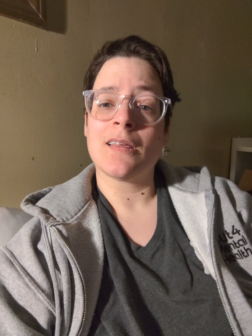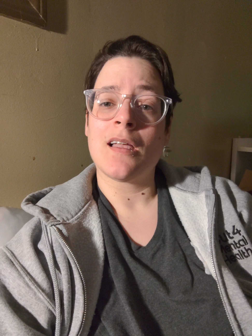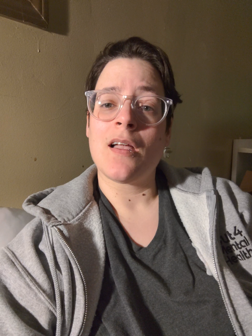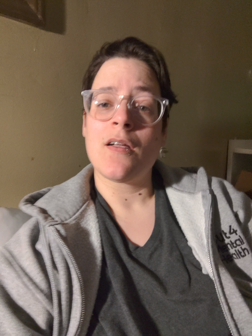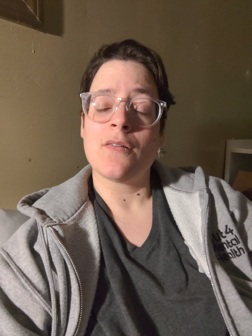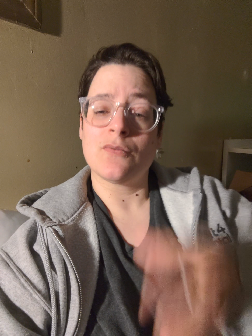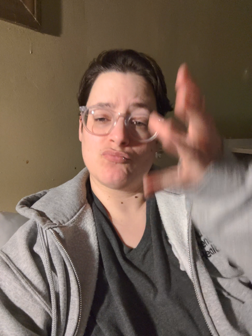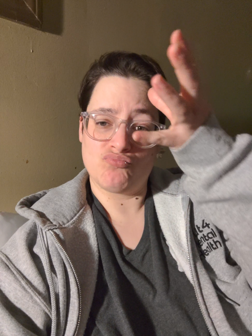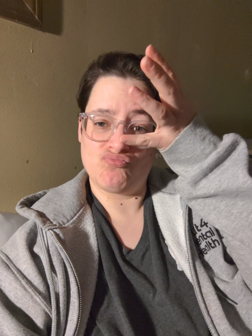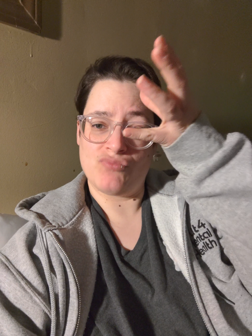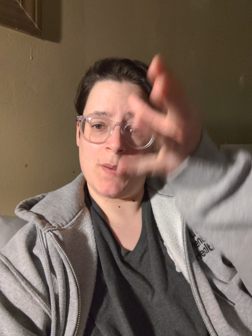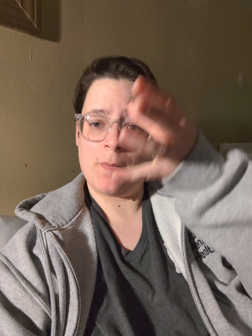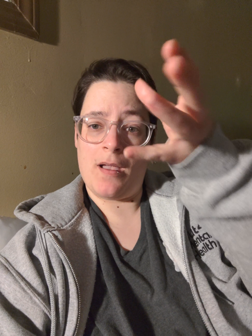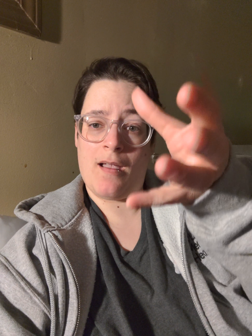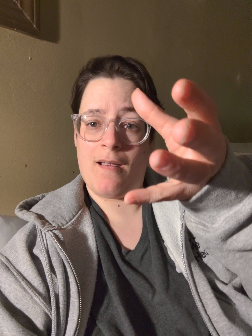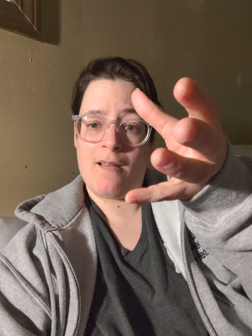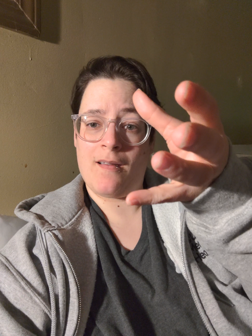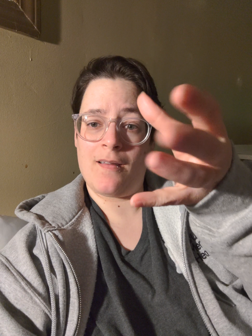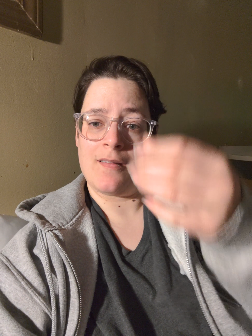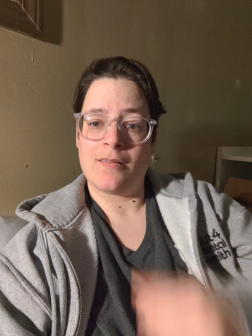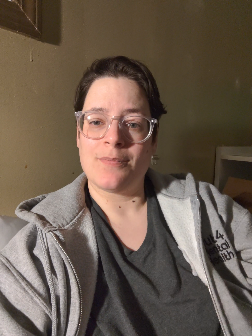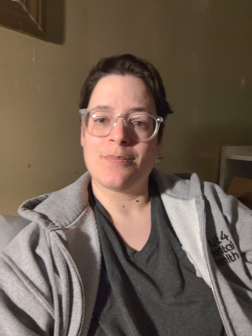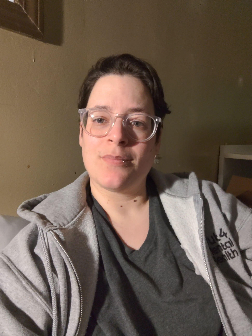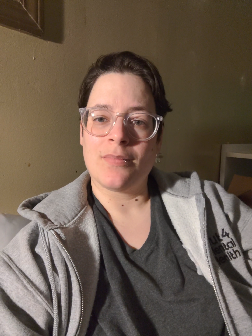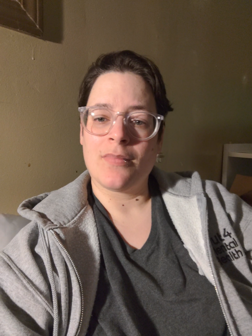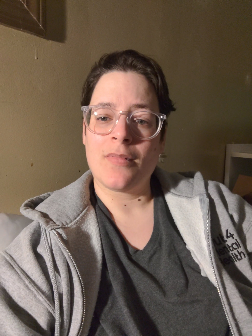grandpa